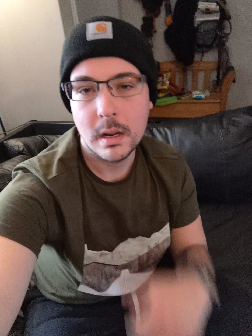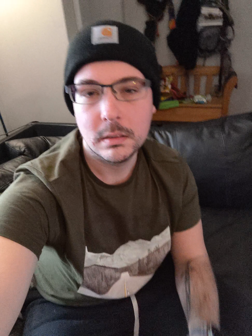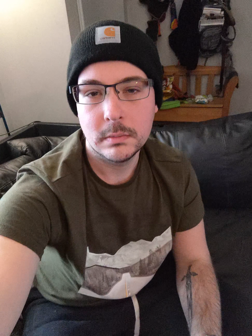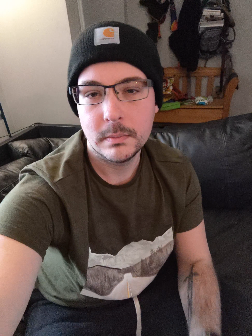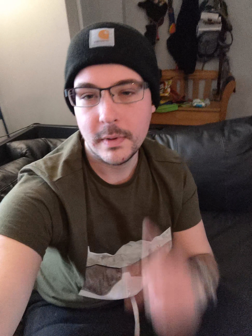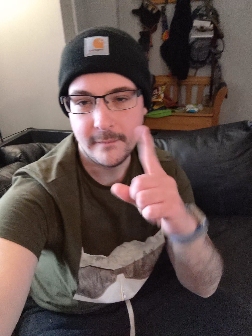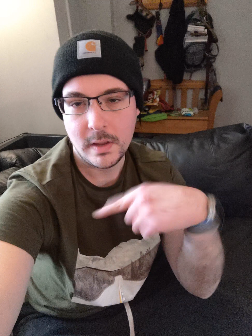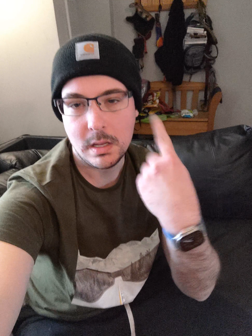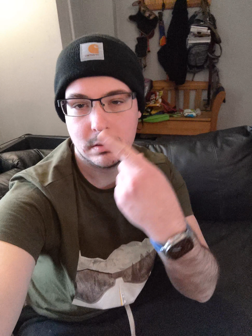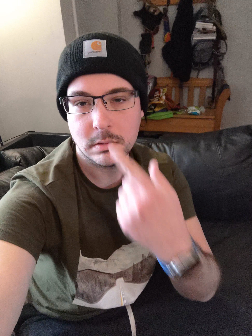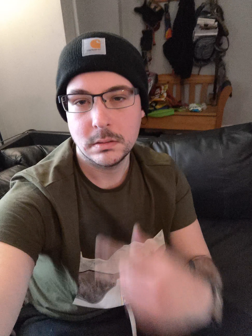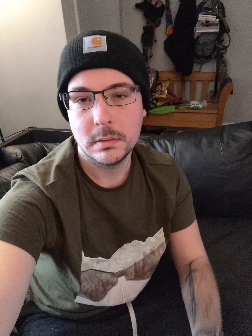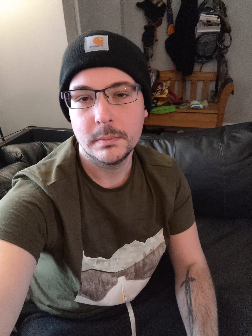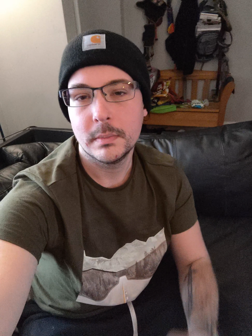face